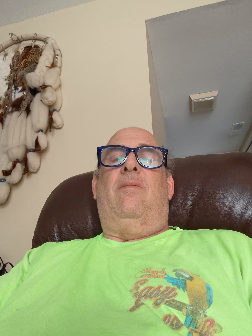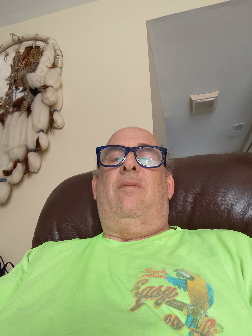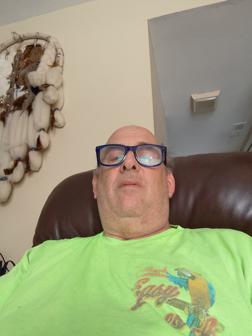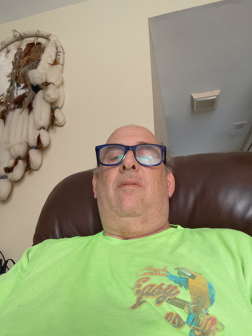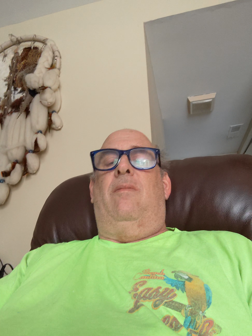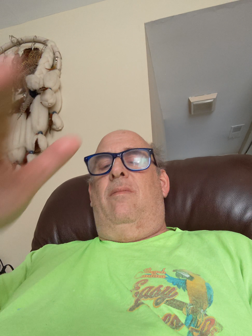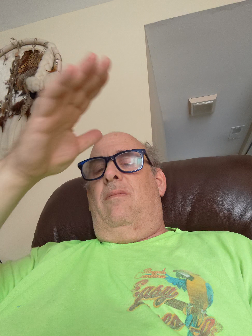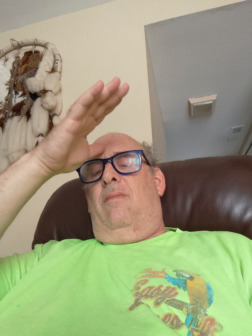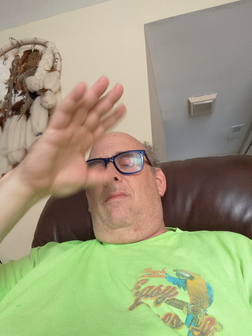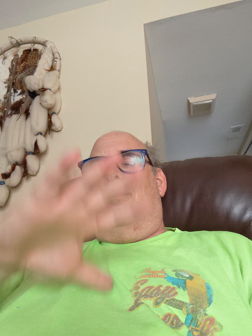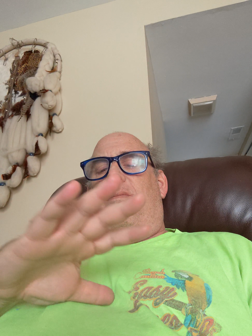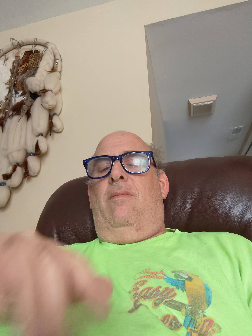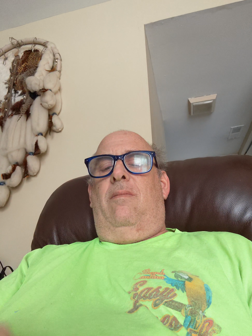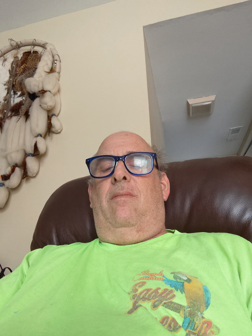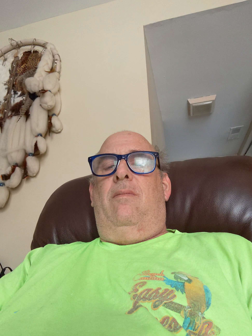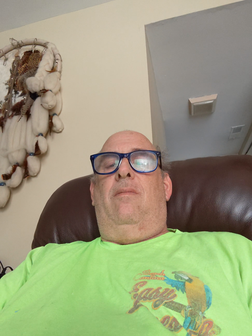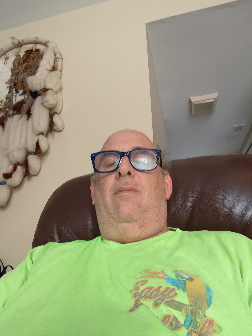man